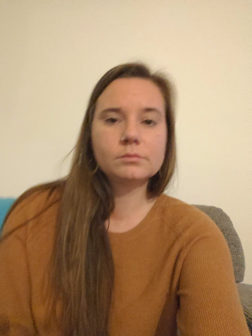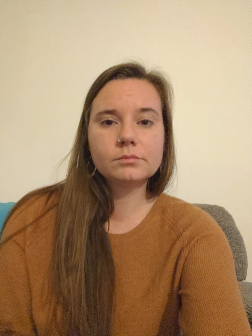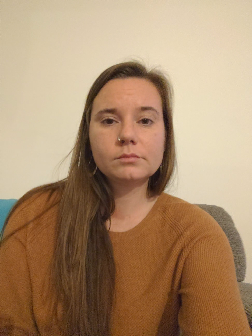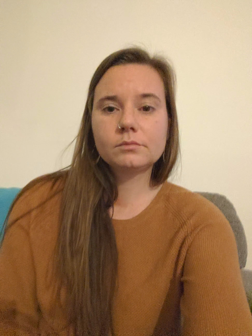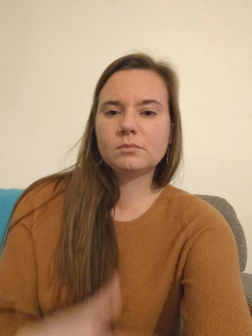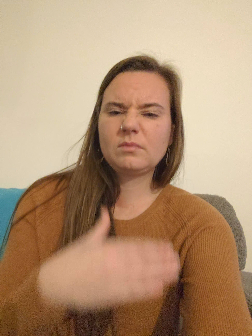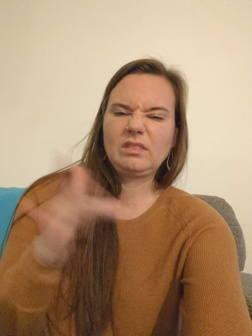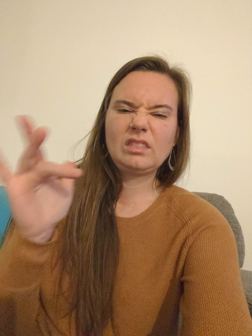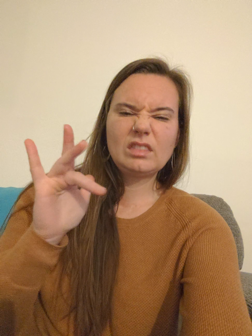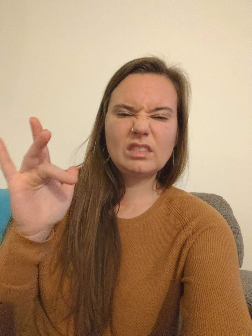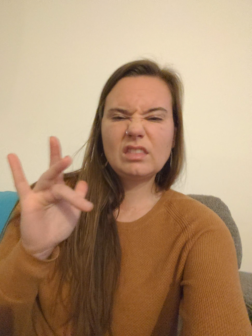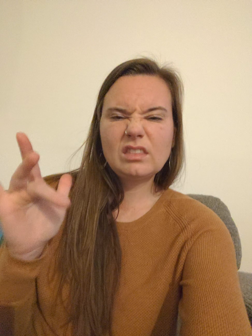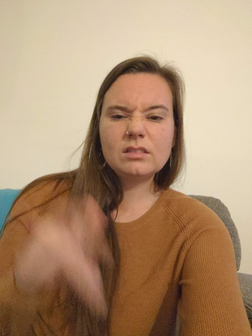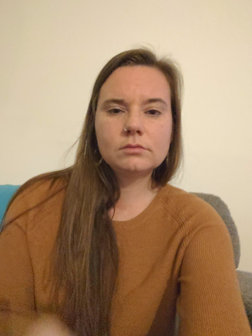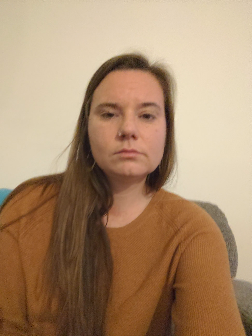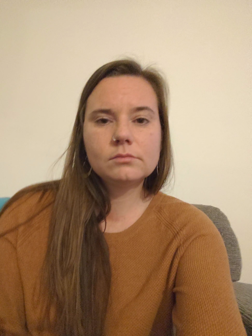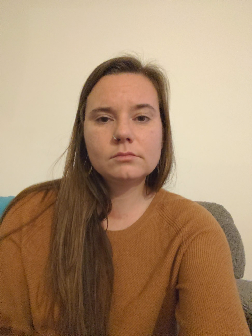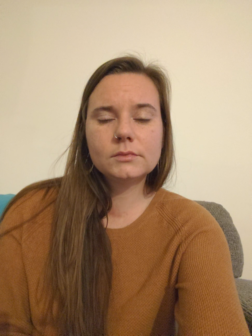yucky